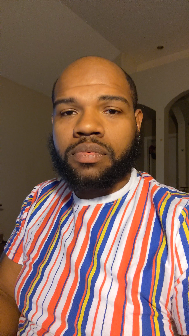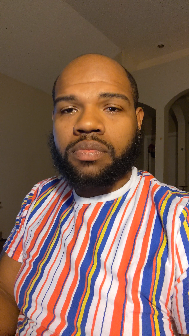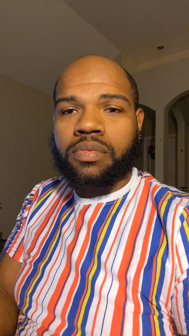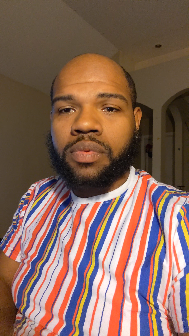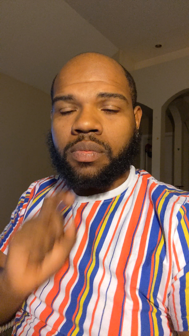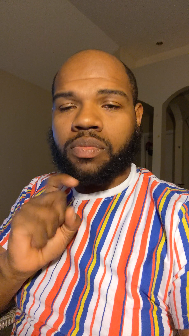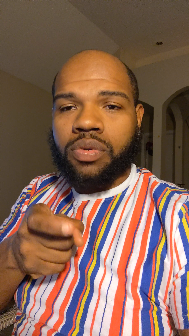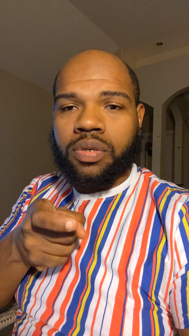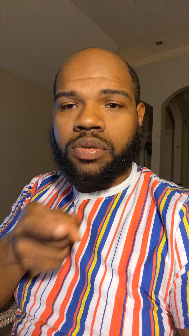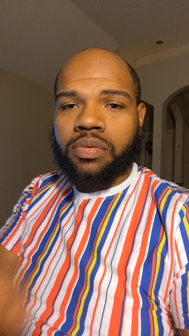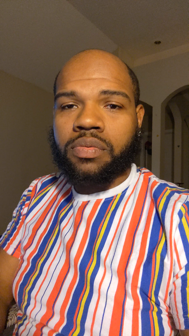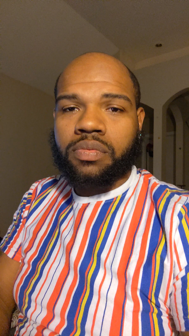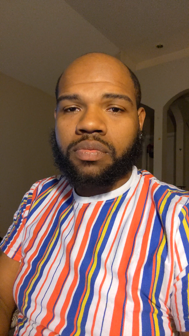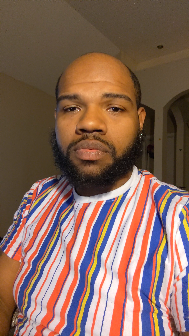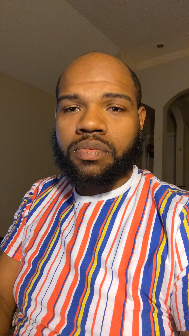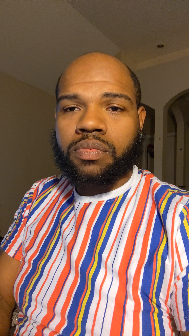present